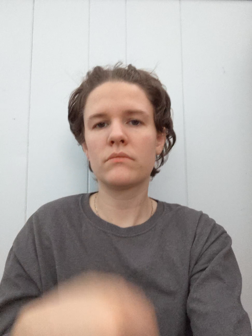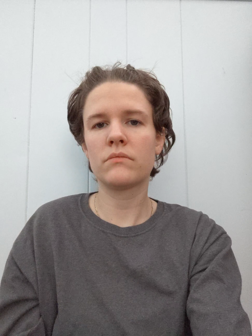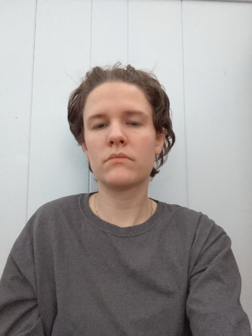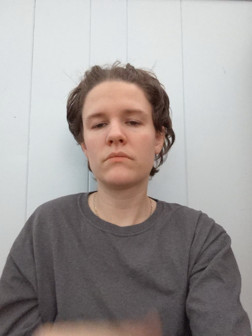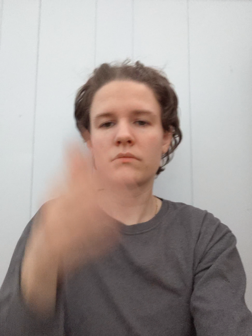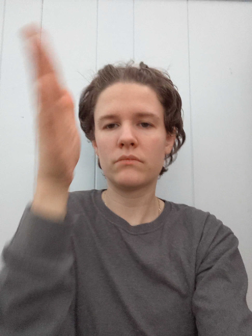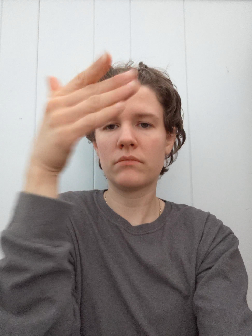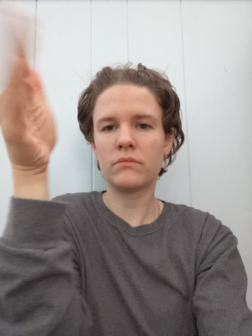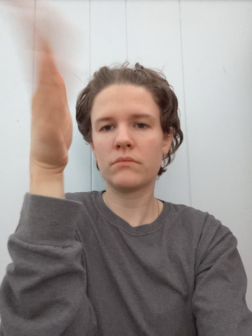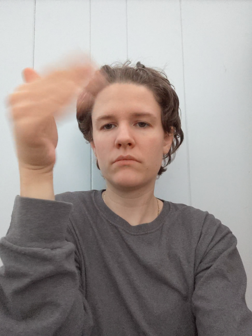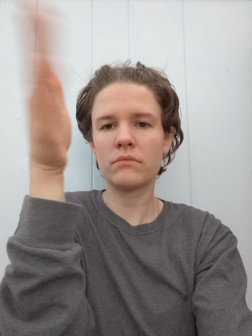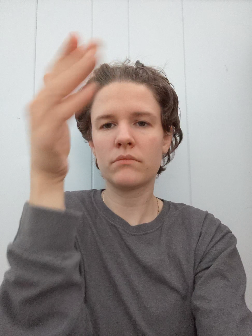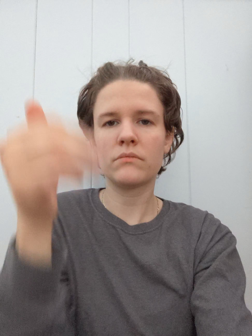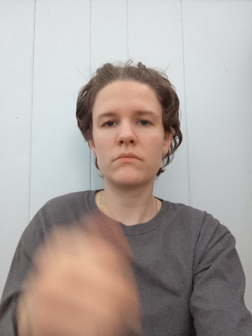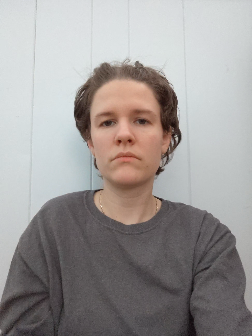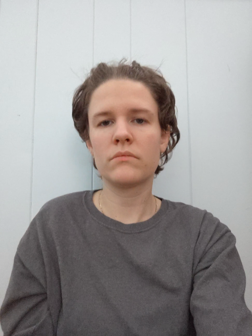flag